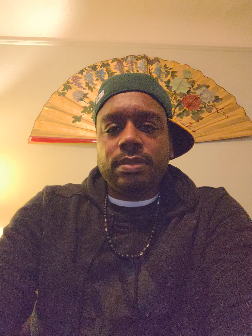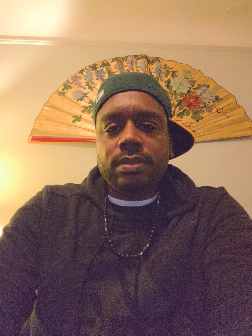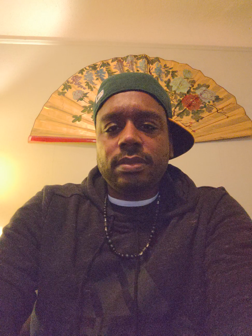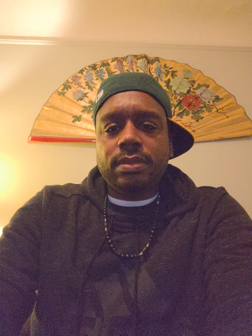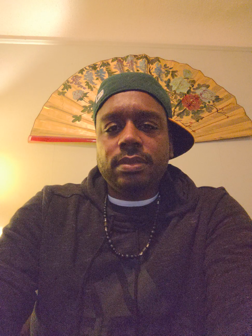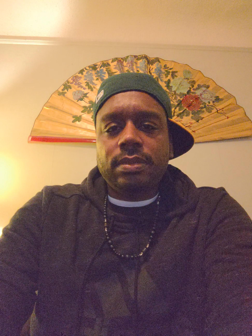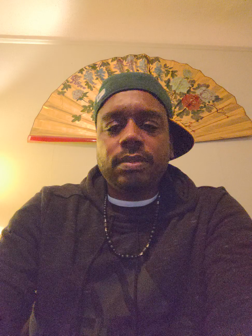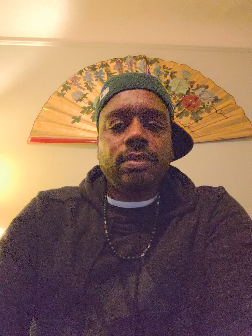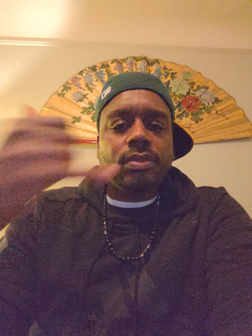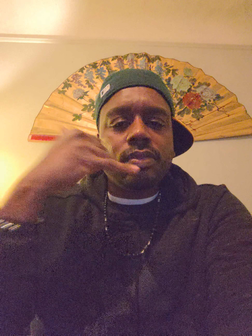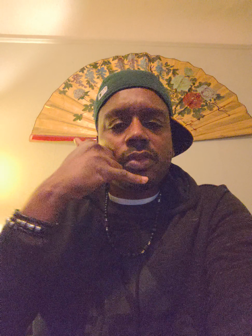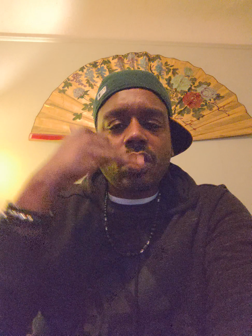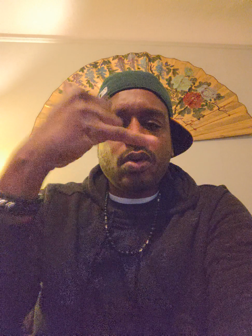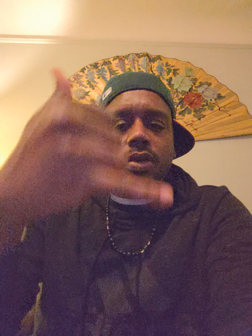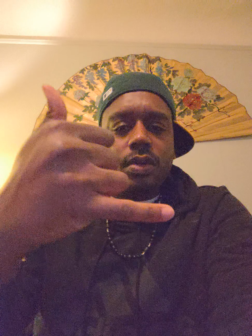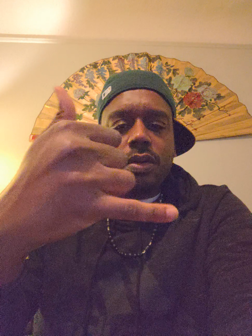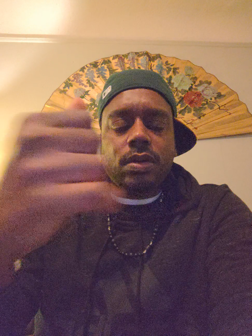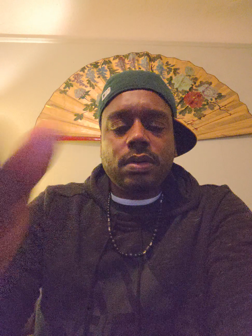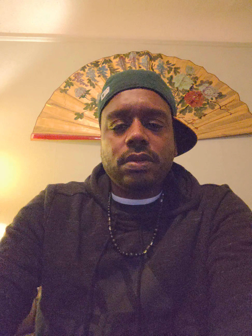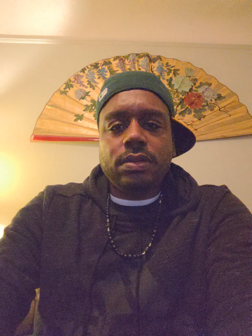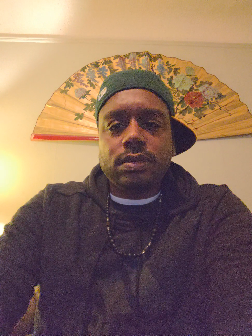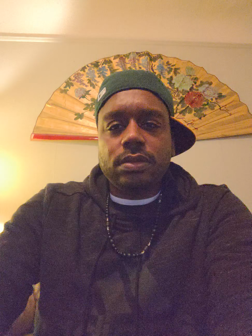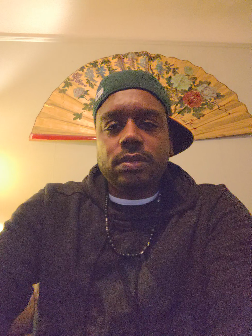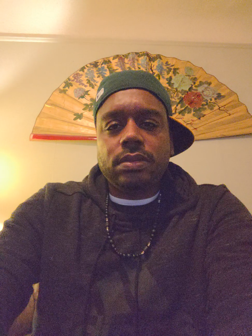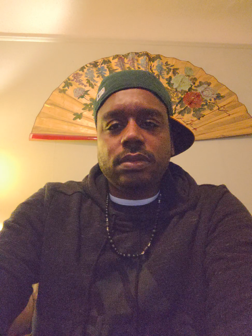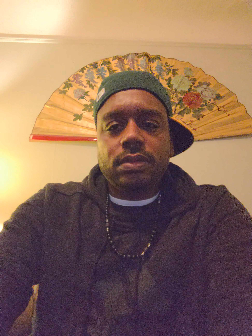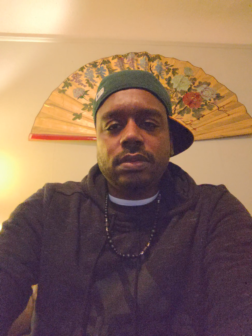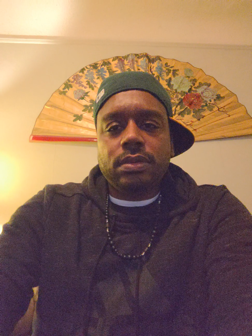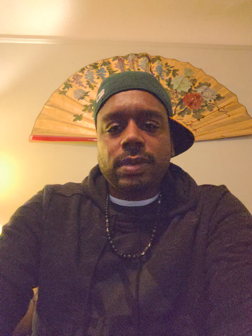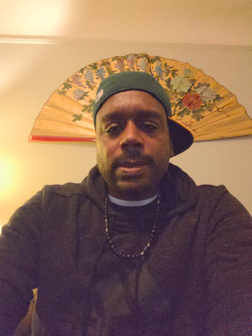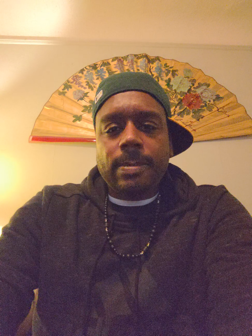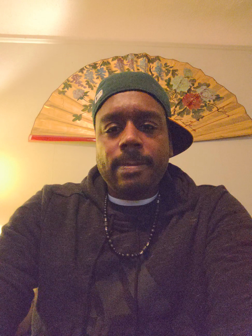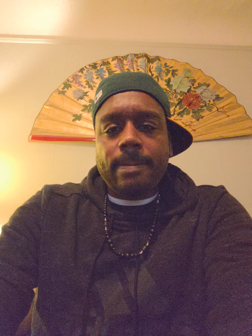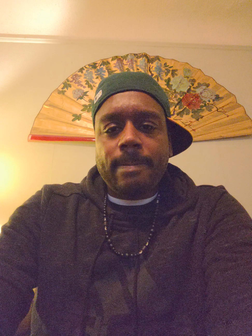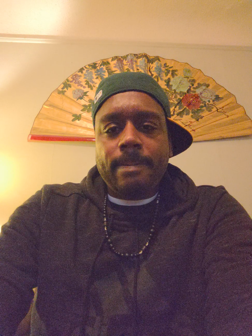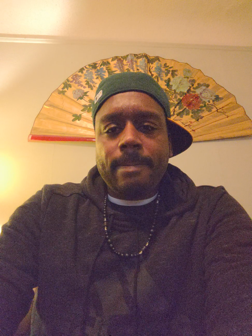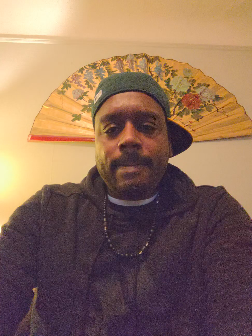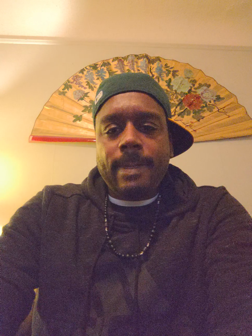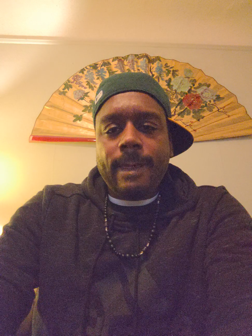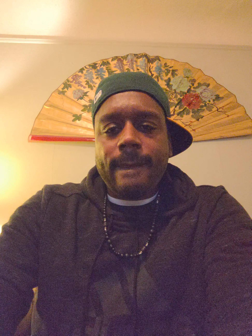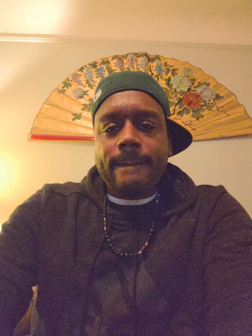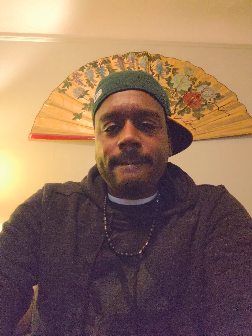call on the phone